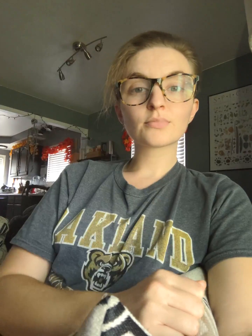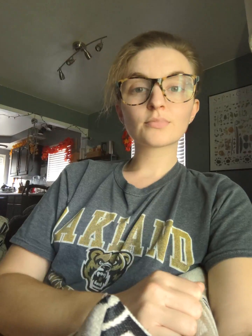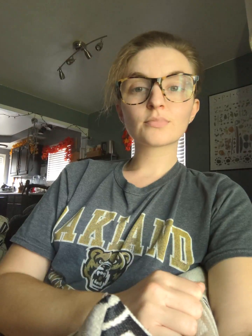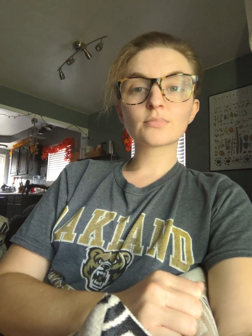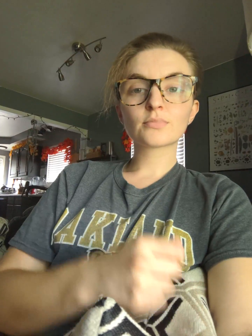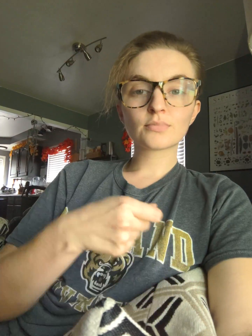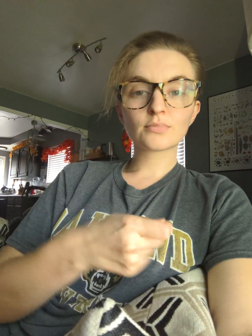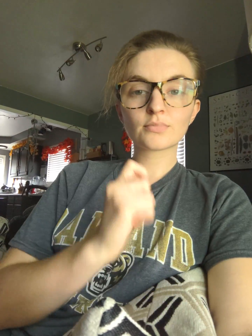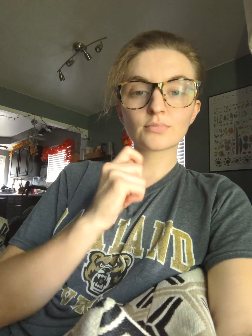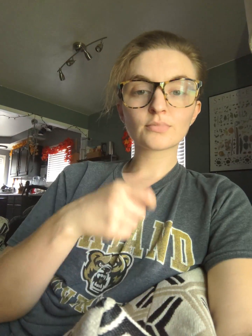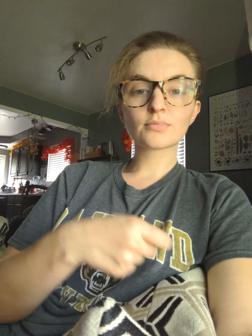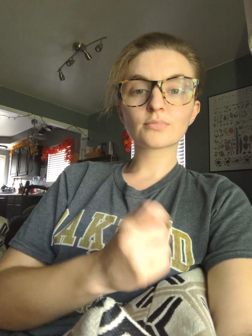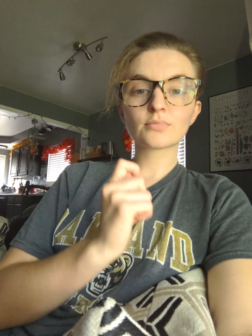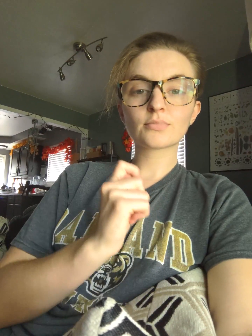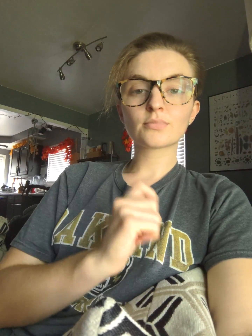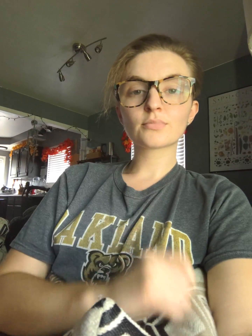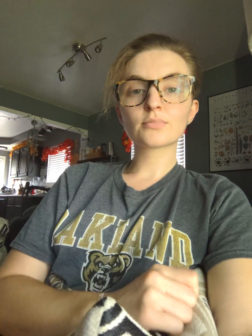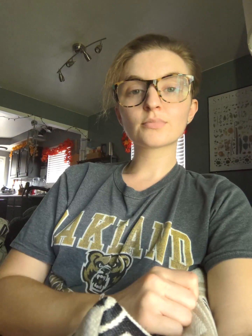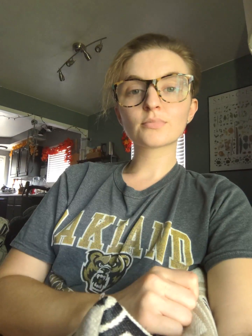shovel